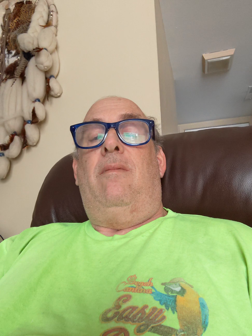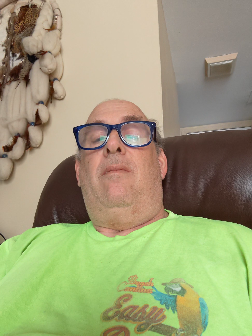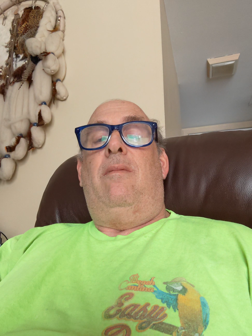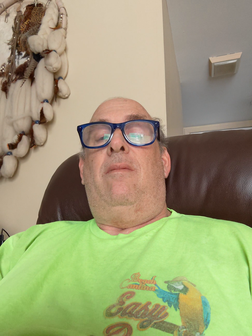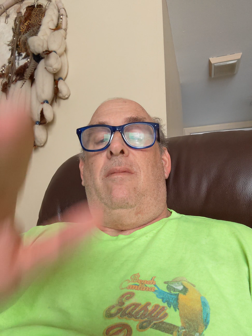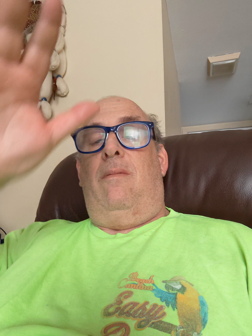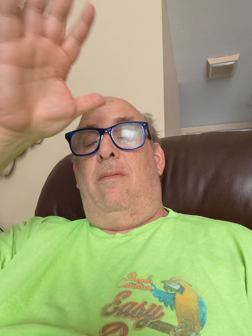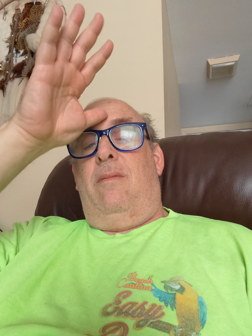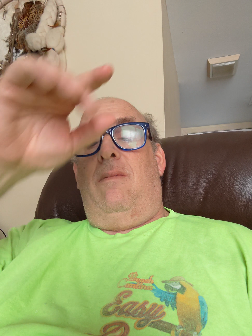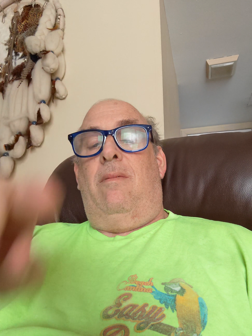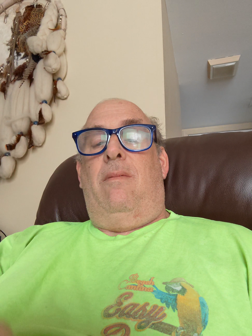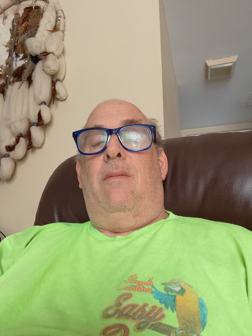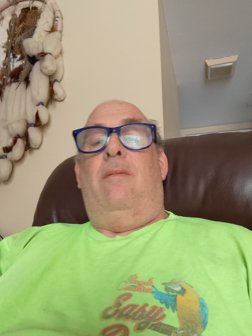dad